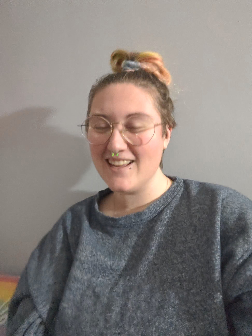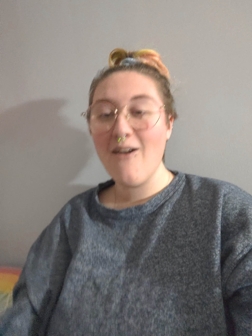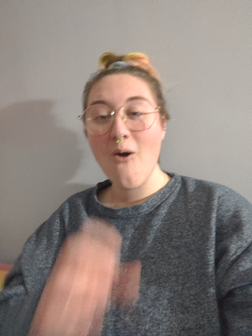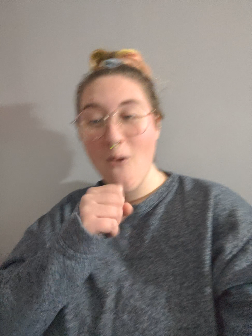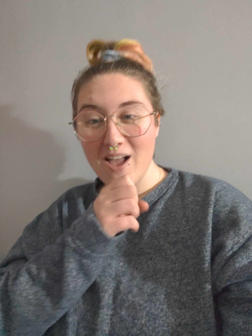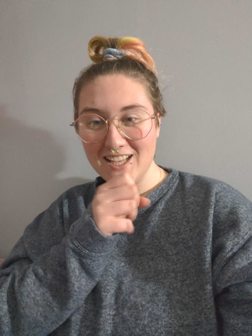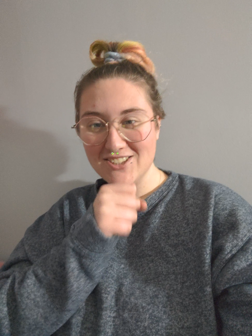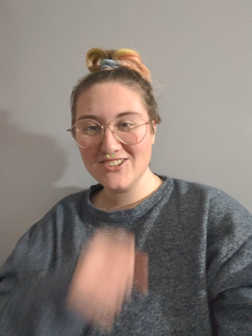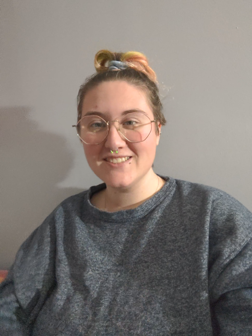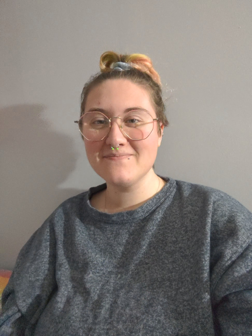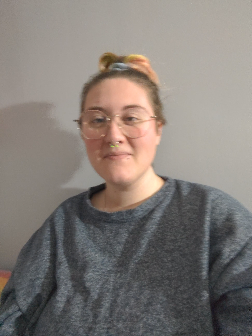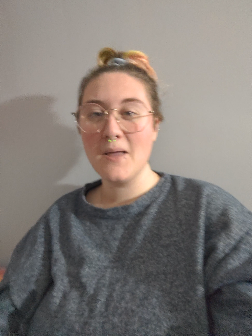orange